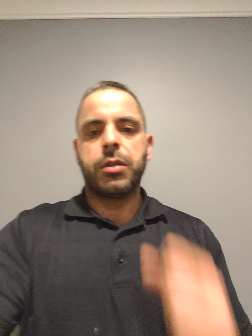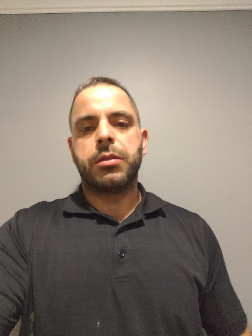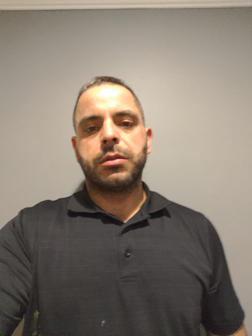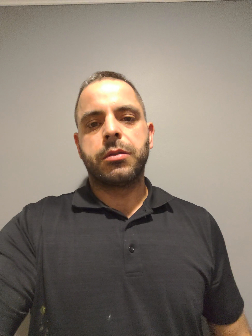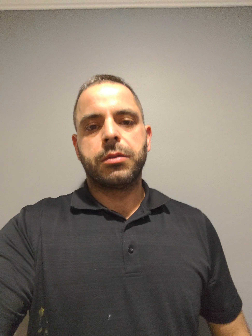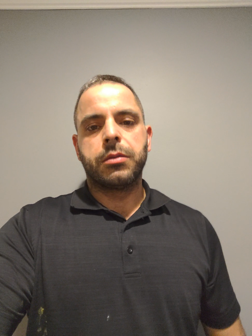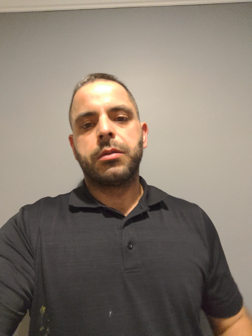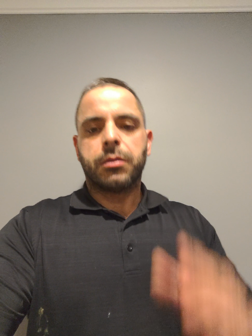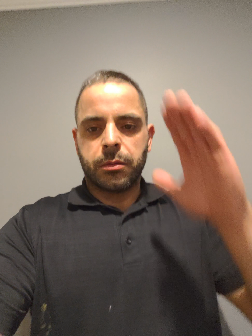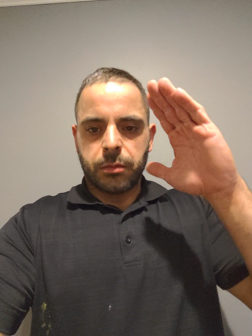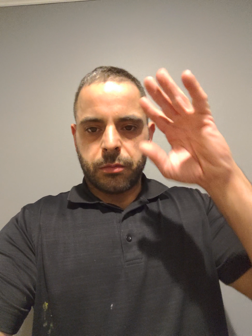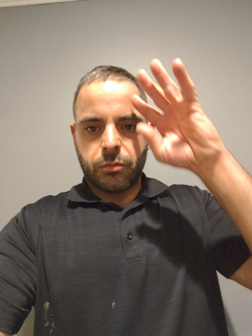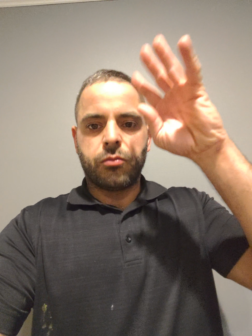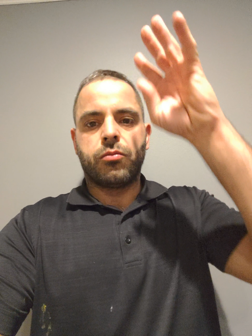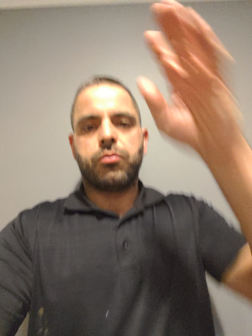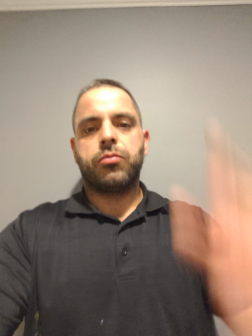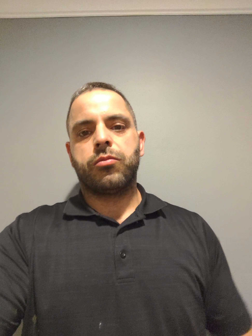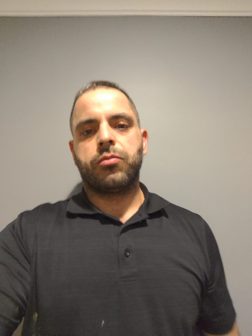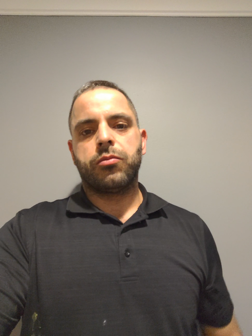pretend